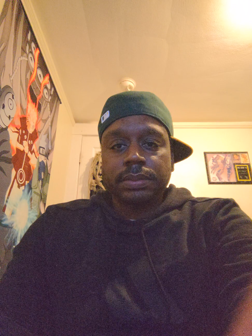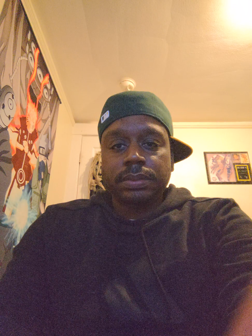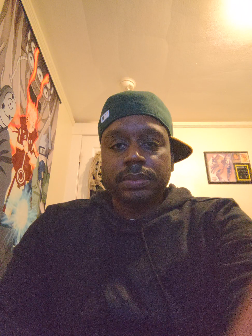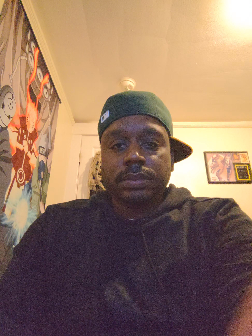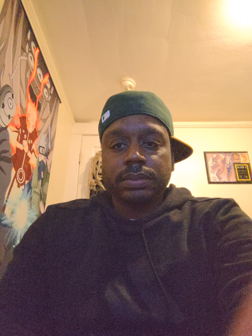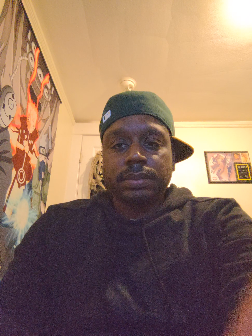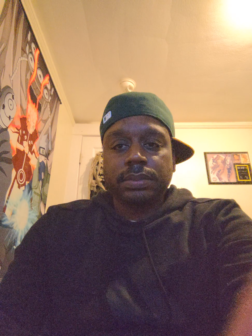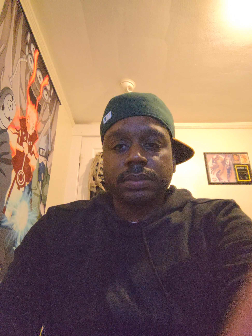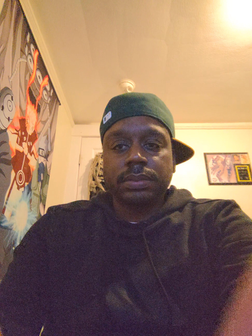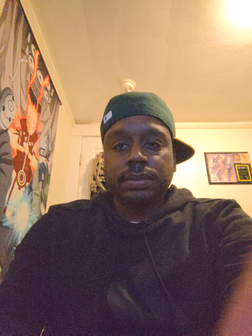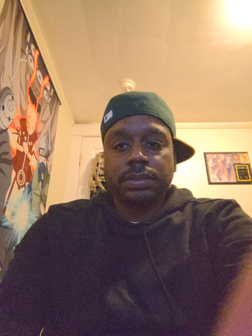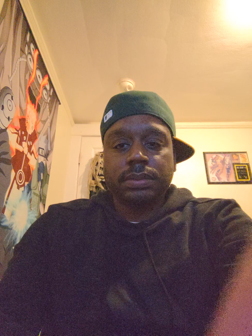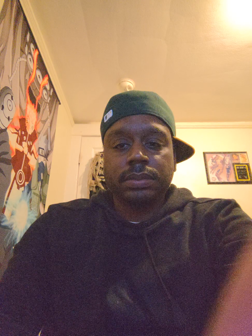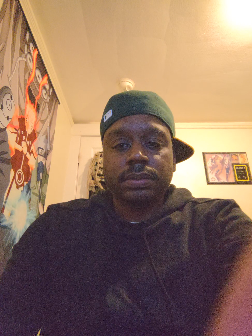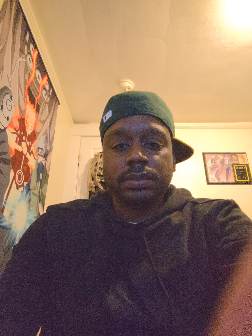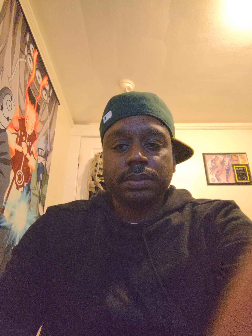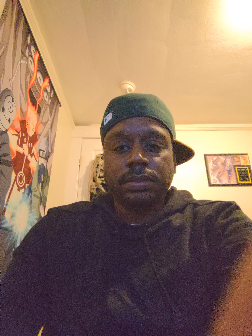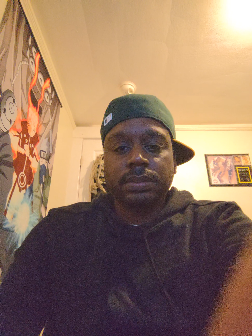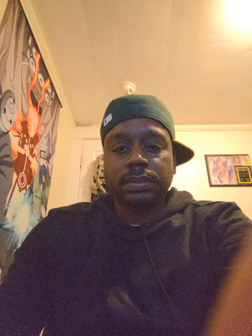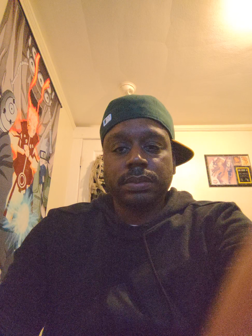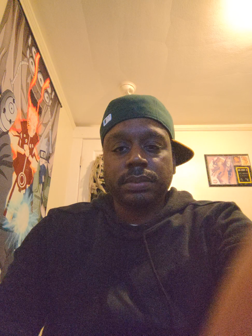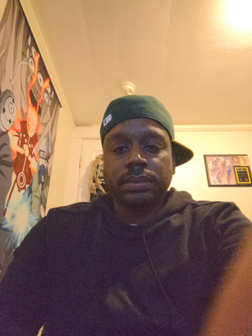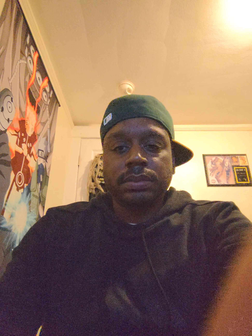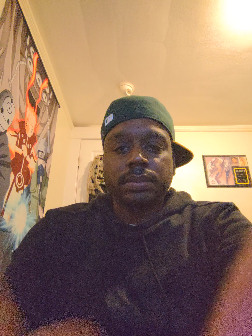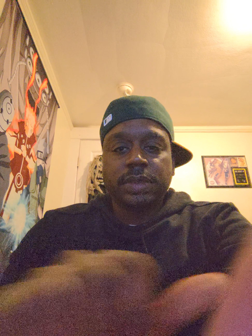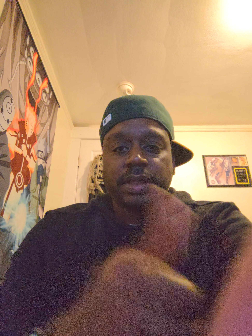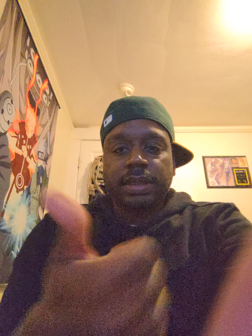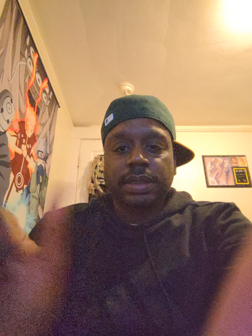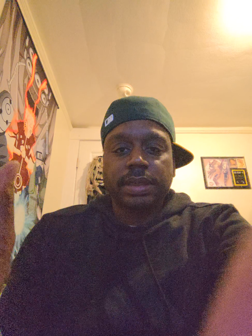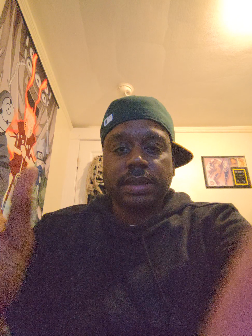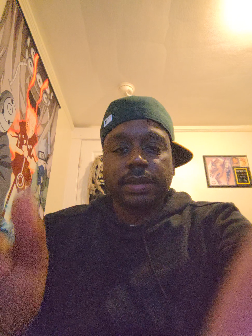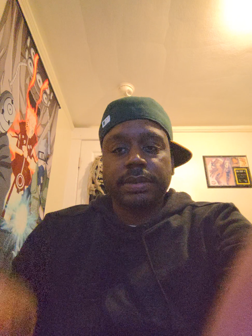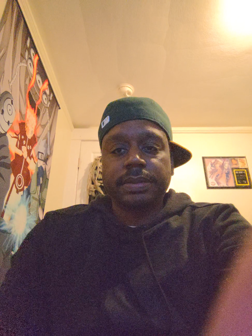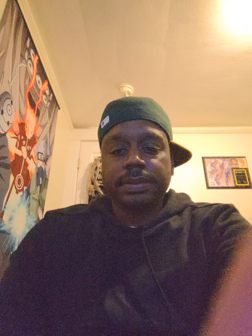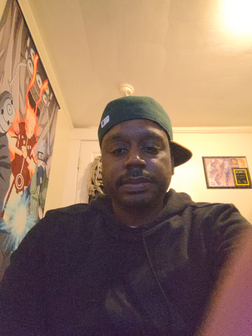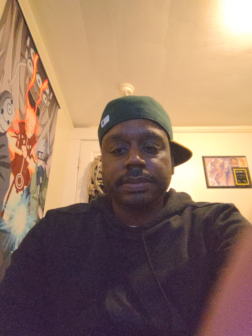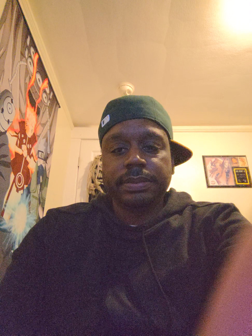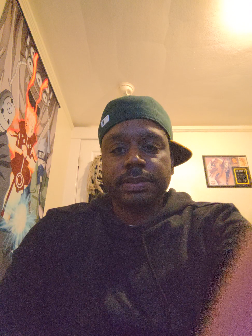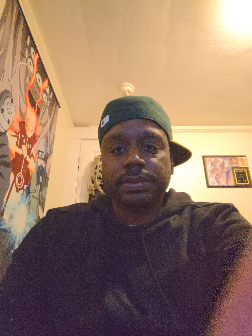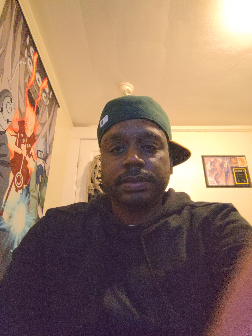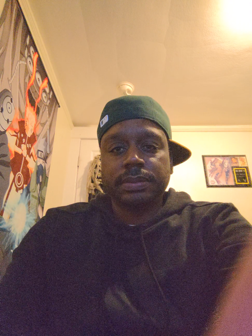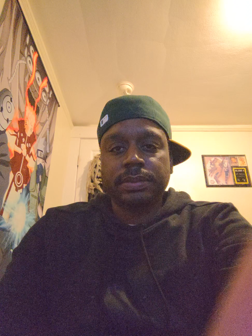any